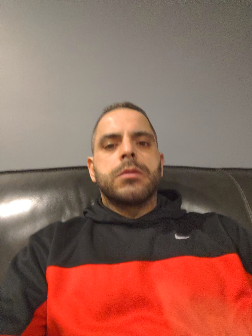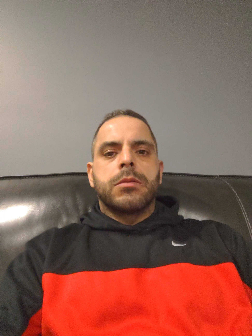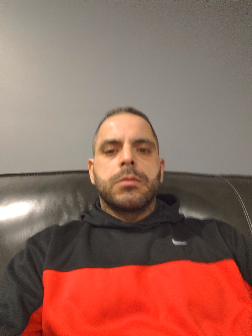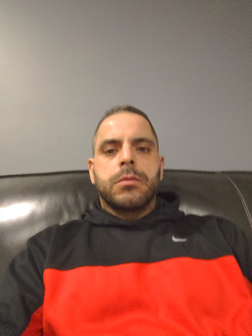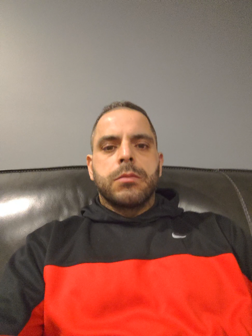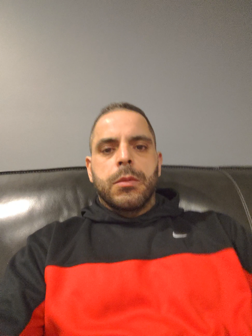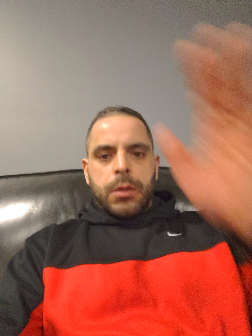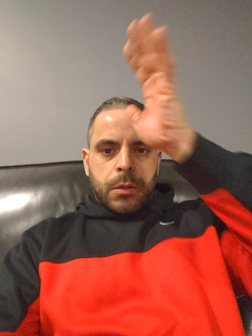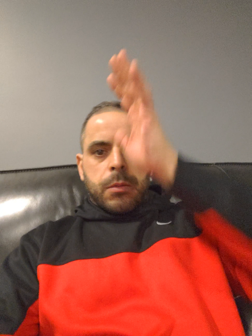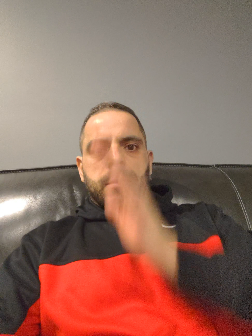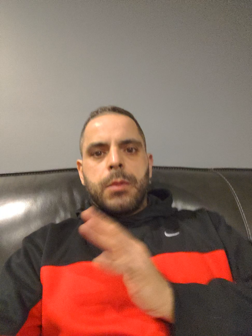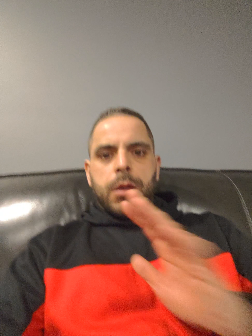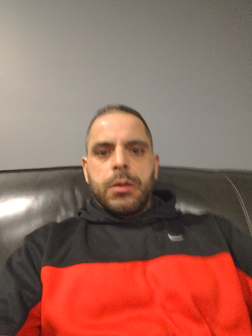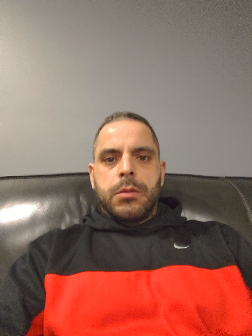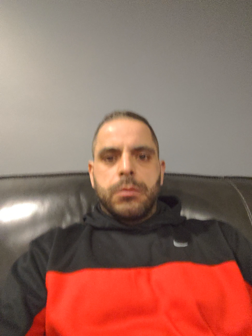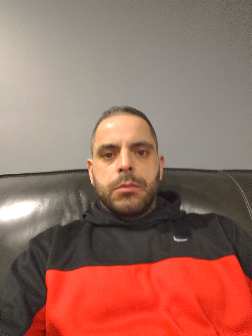man